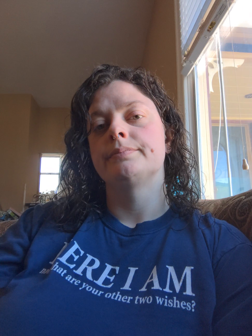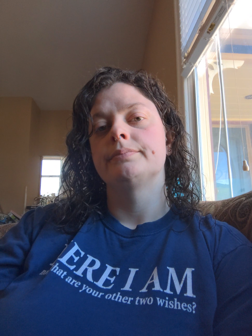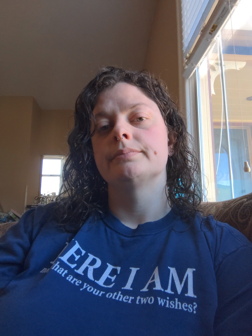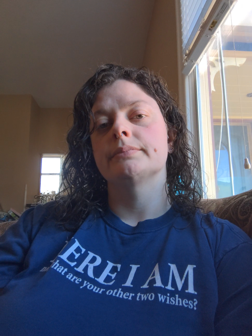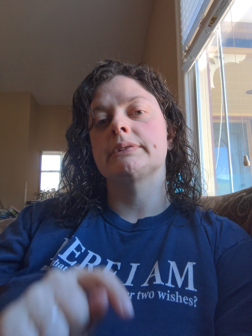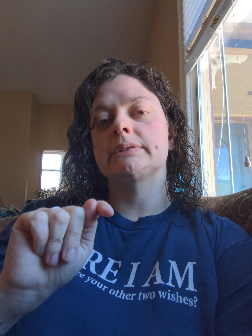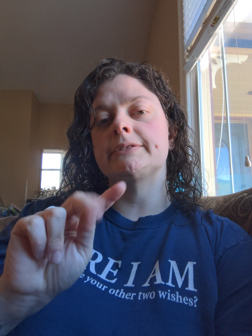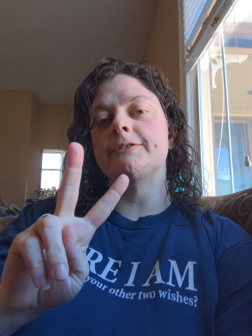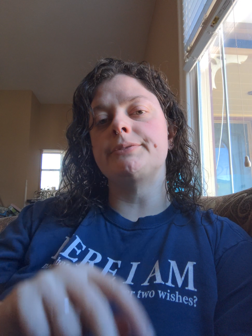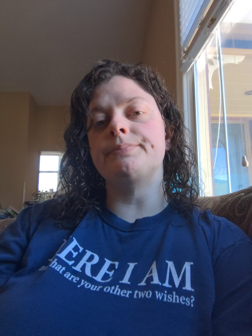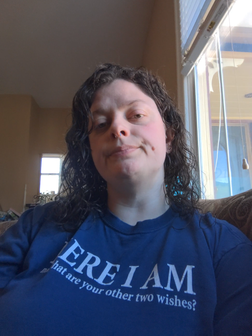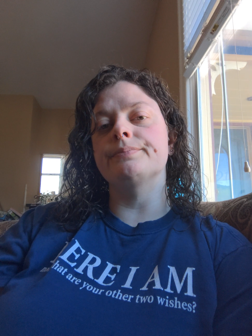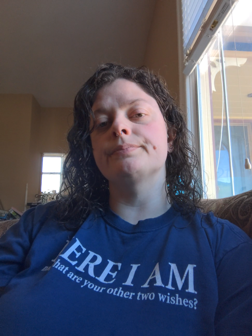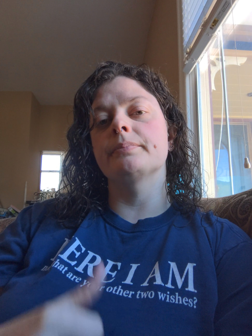TV